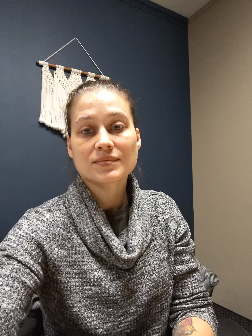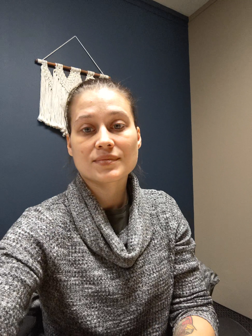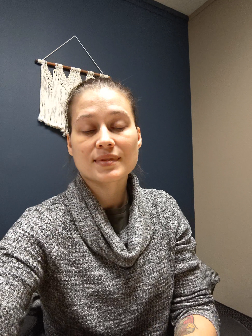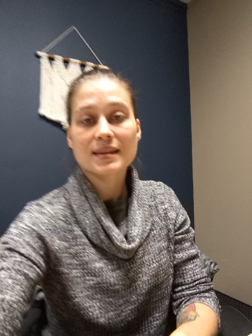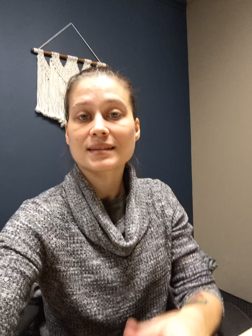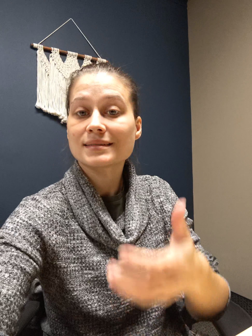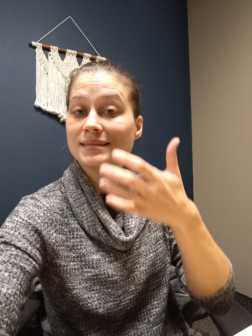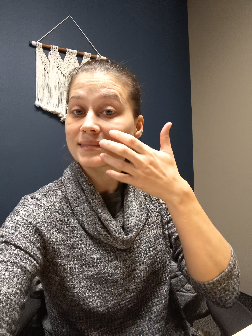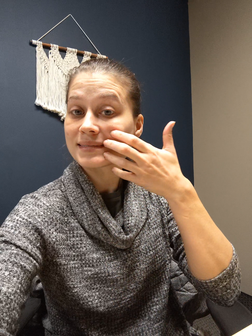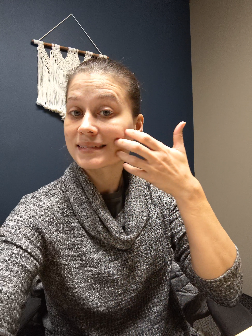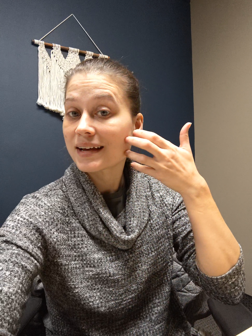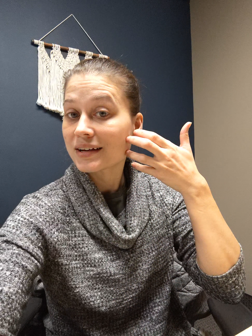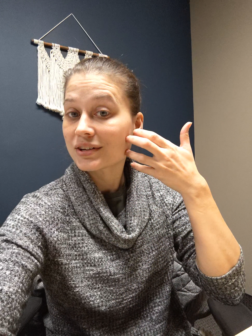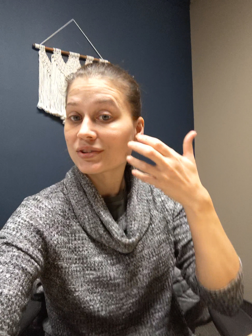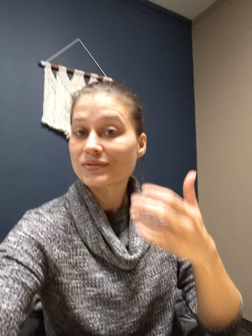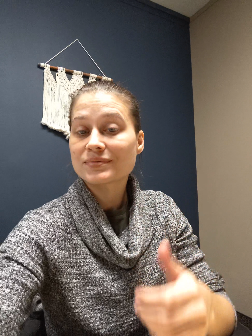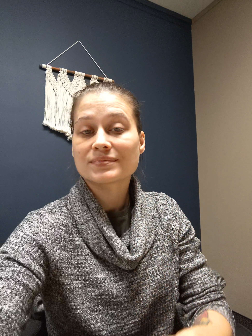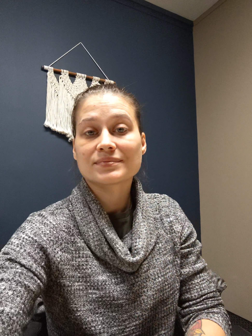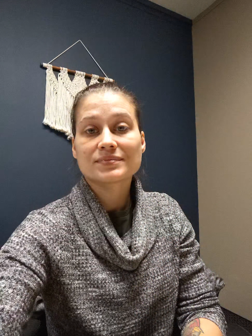tiger